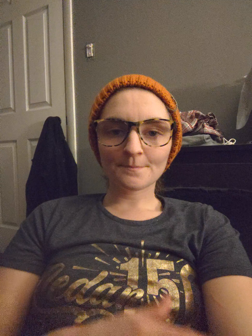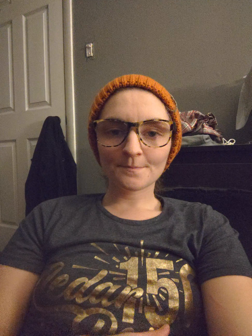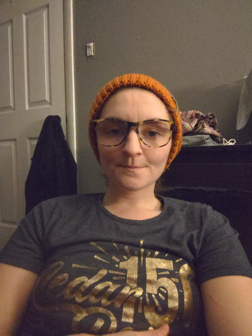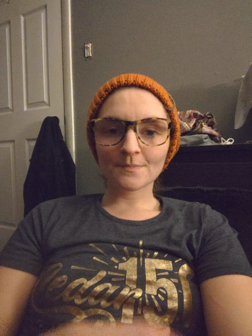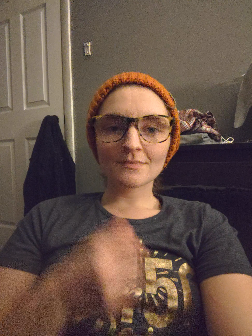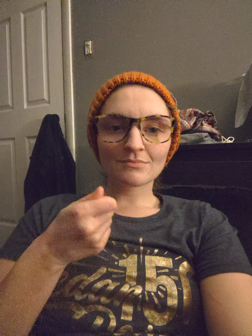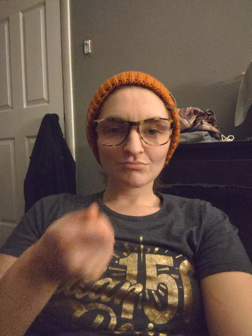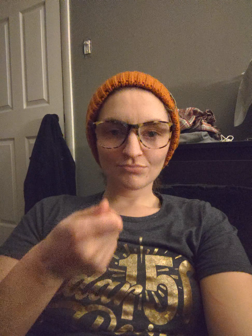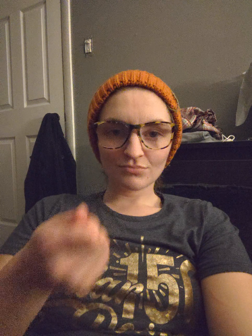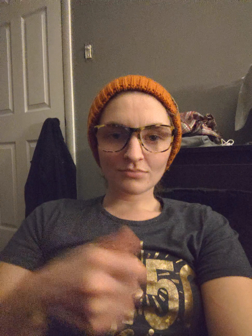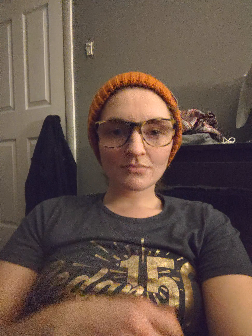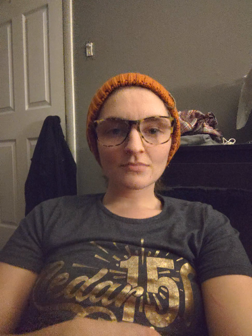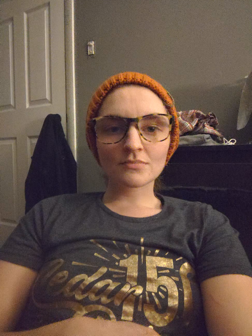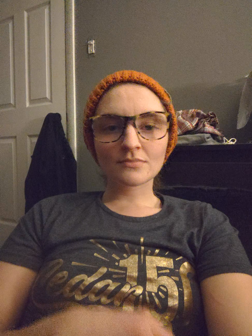vacuum